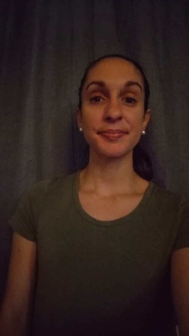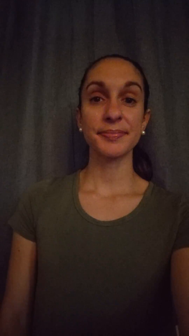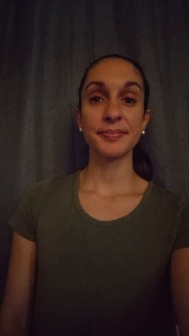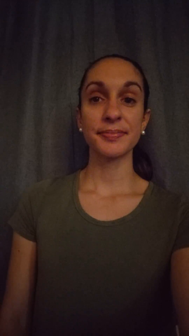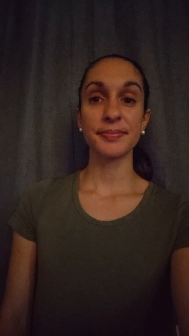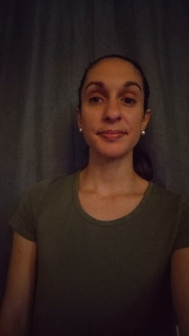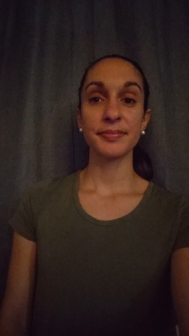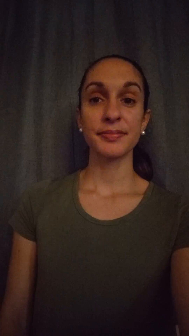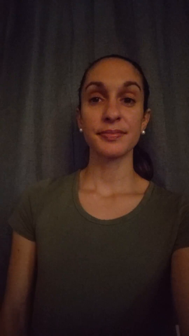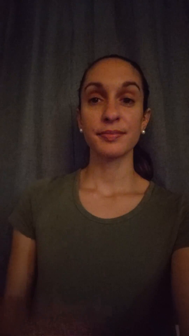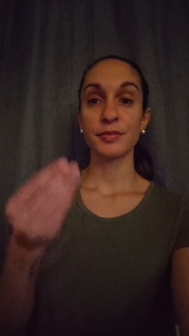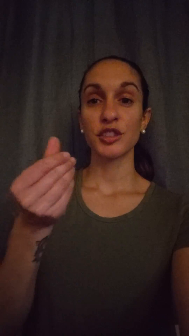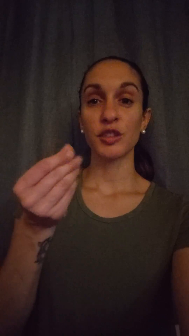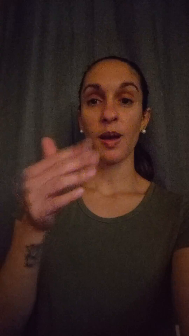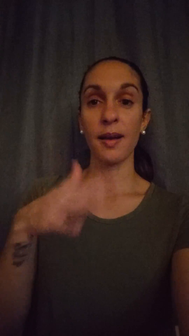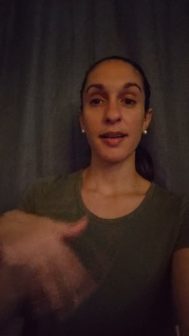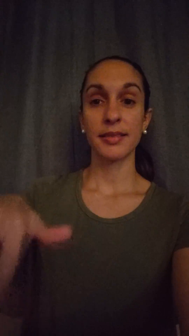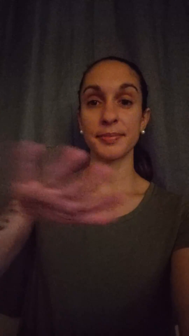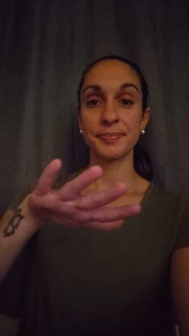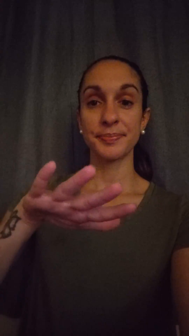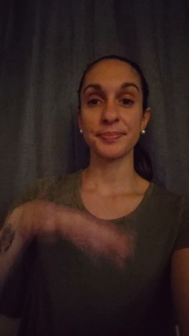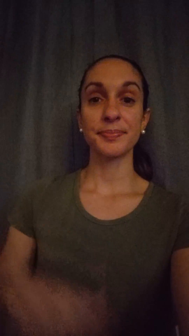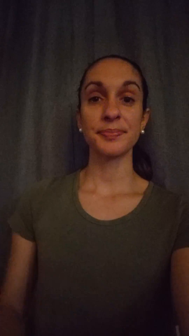garden